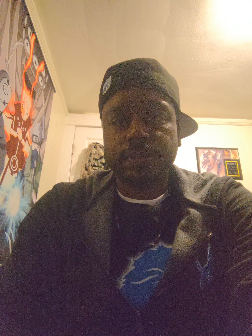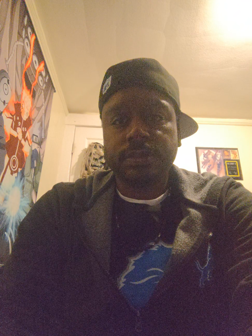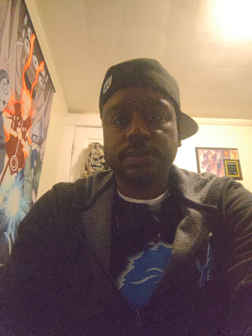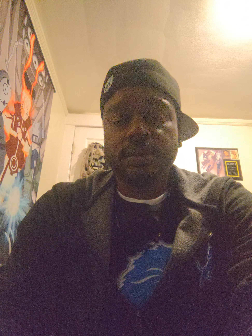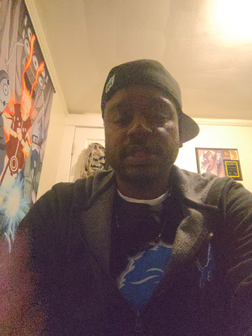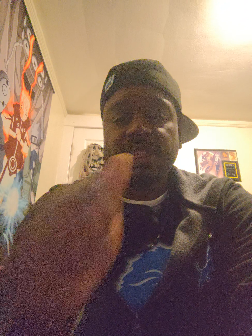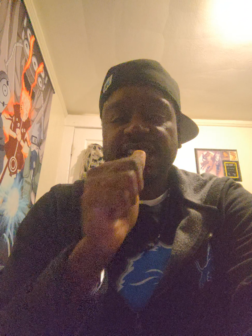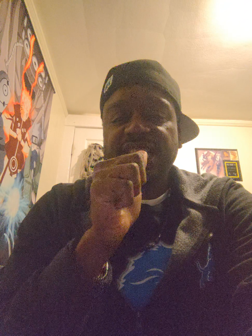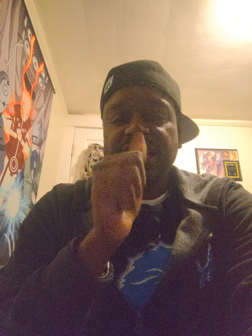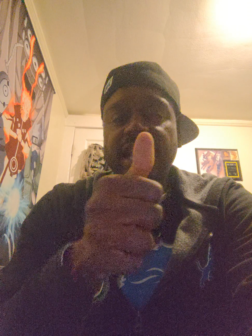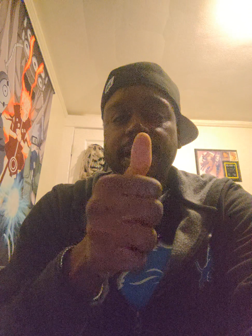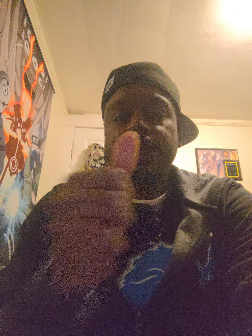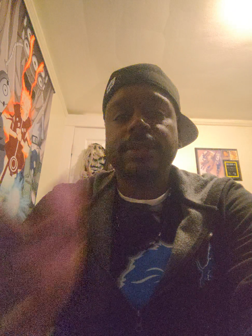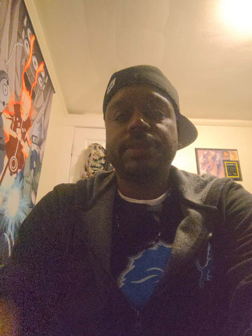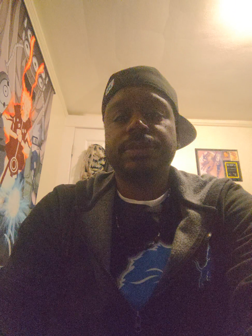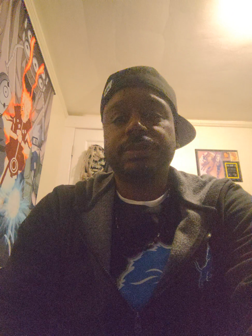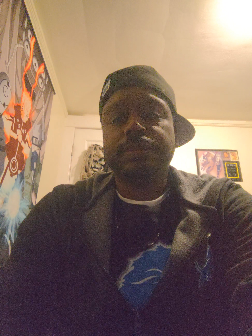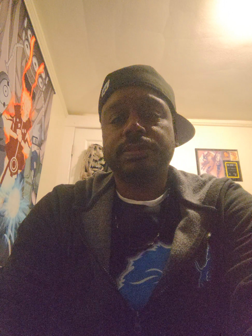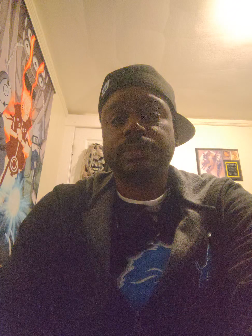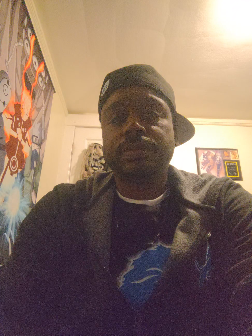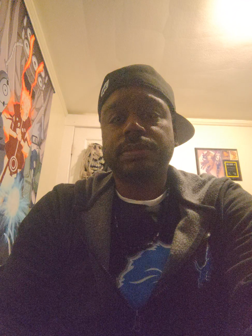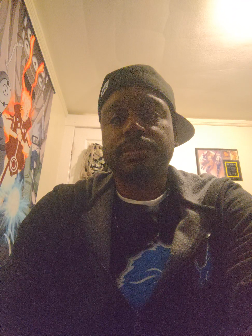nuts